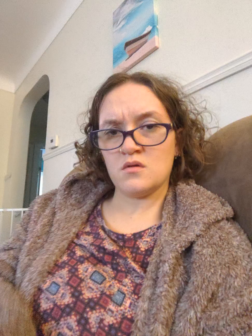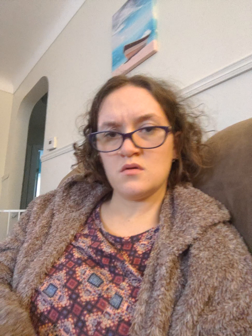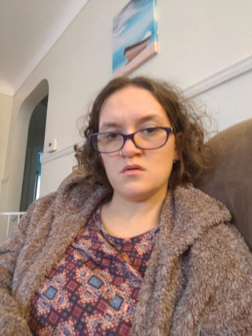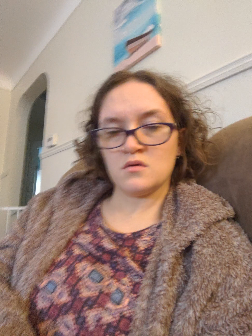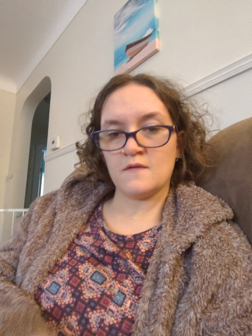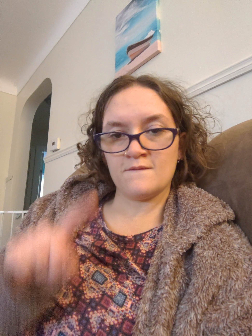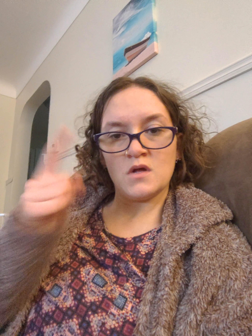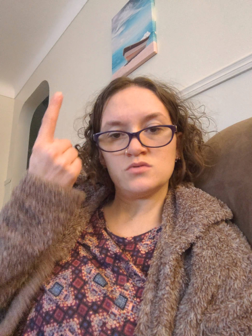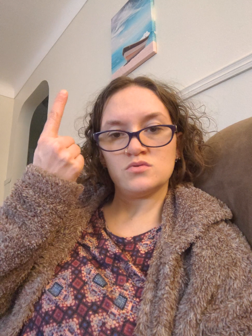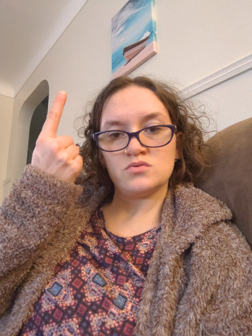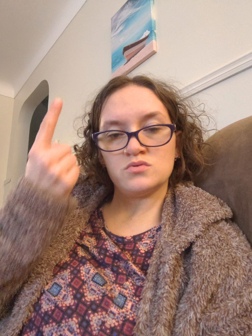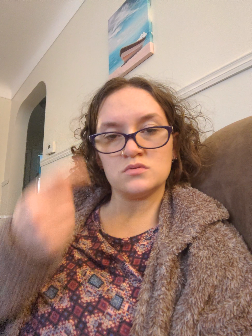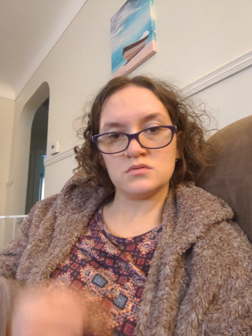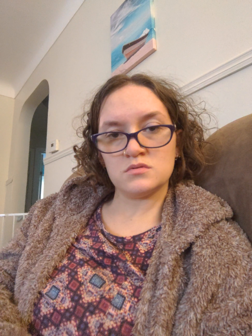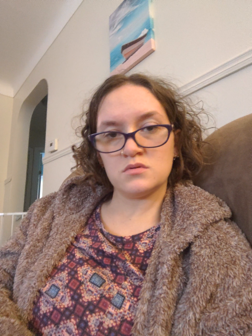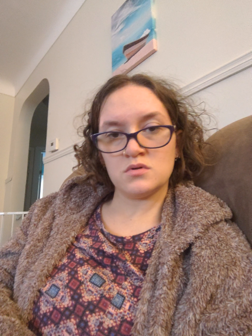first